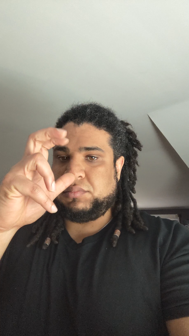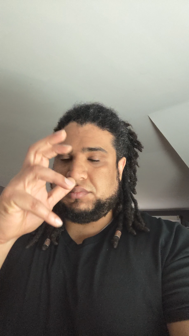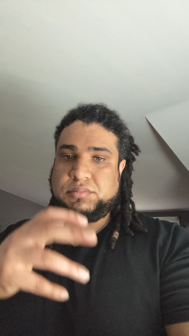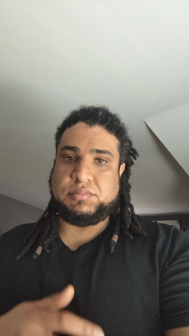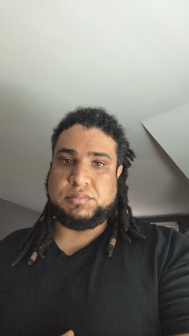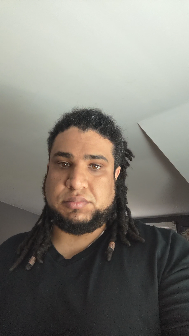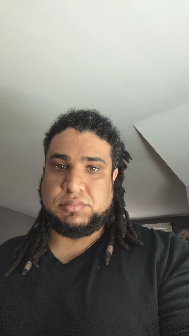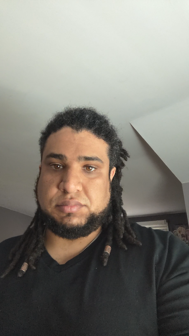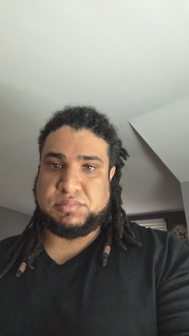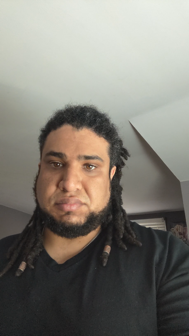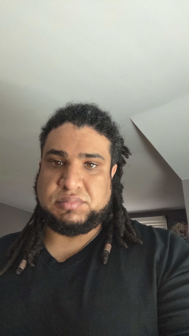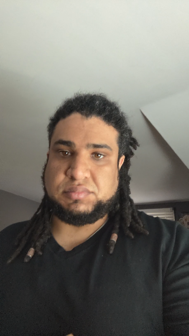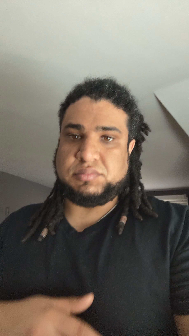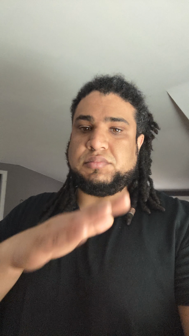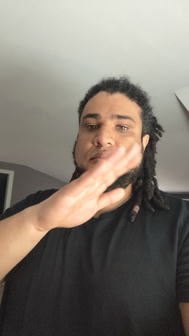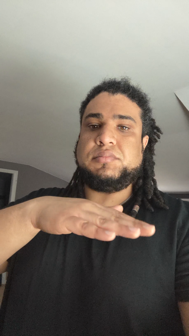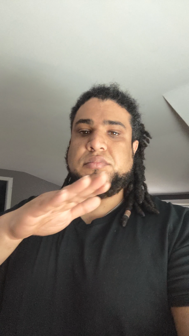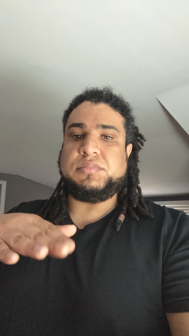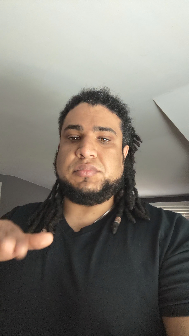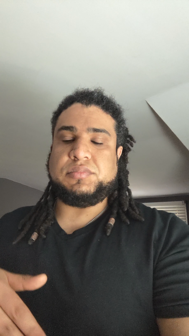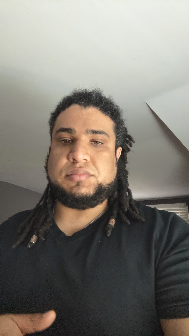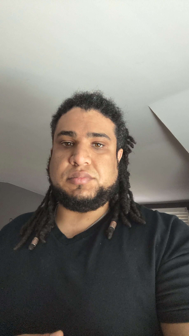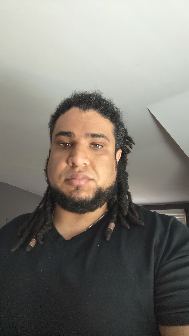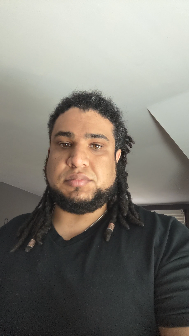children